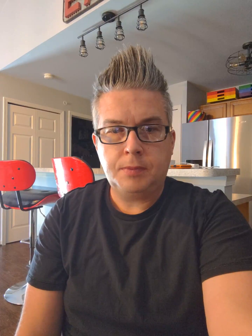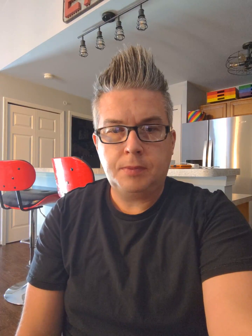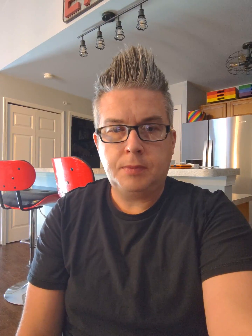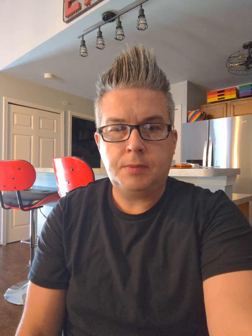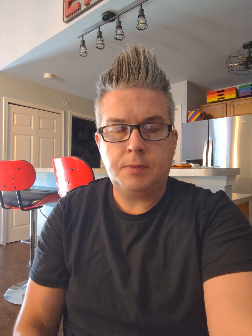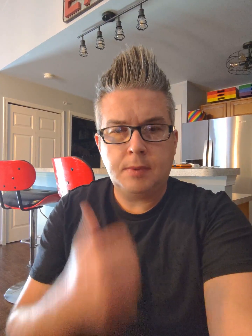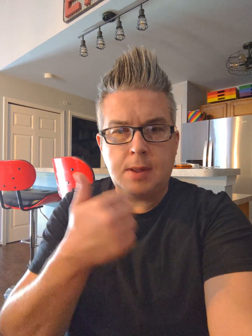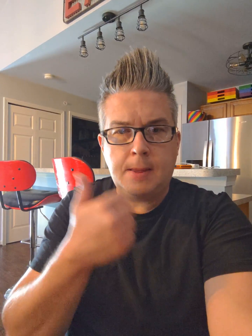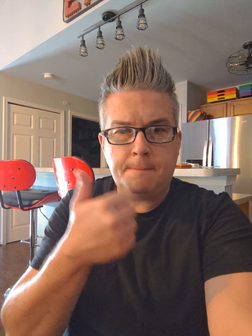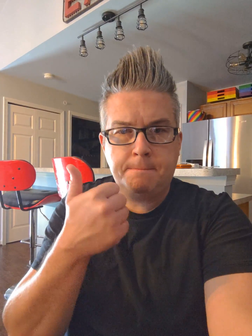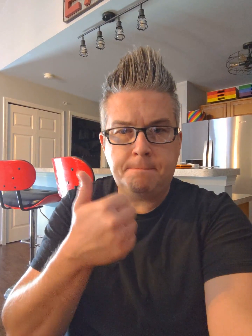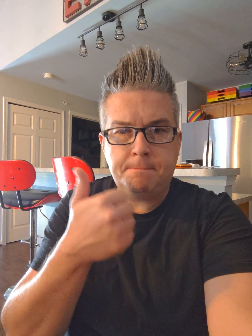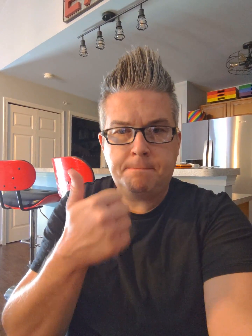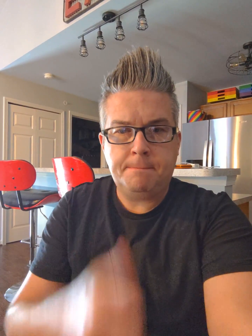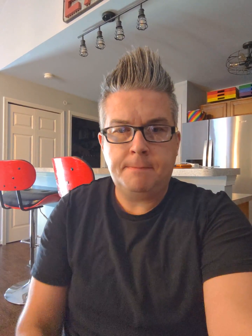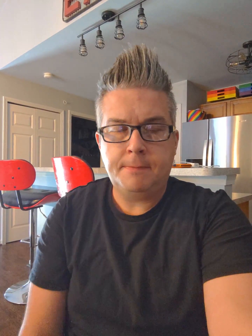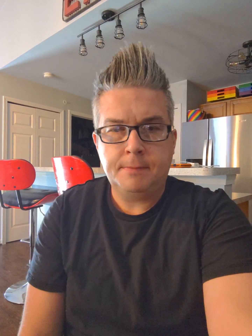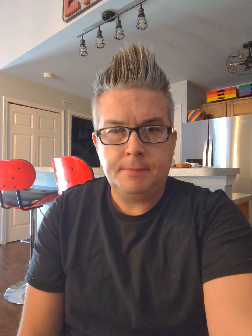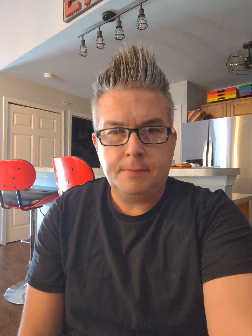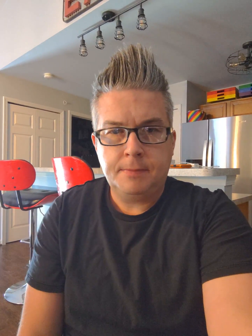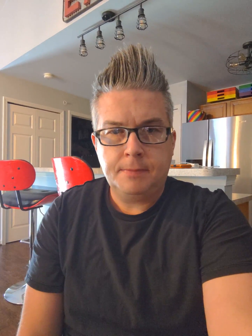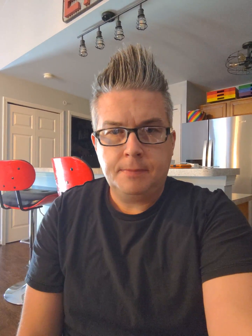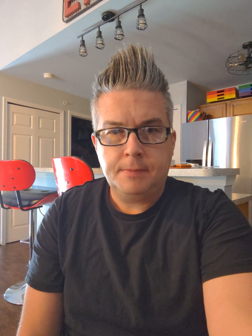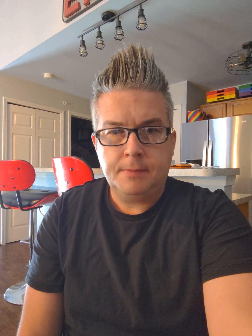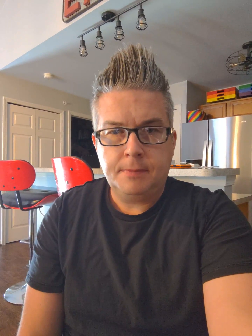help